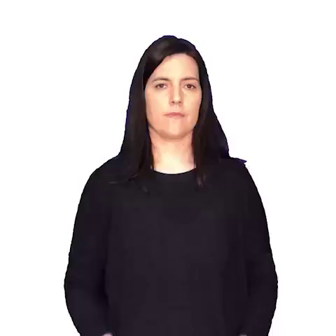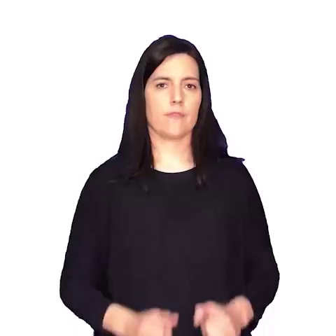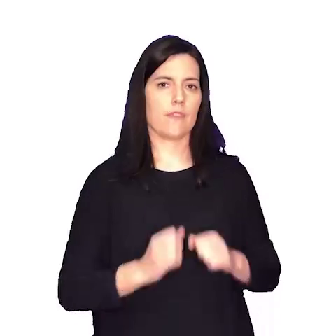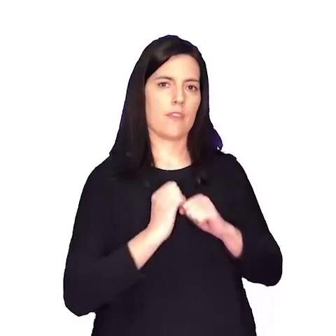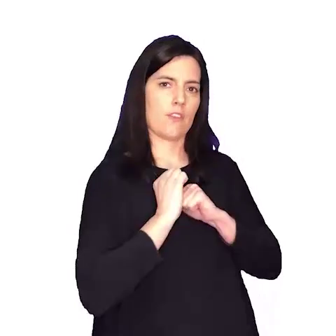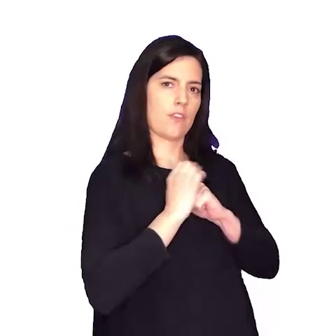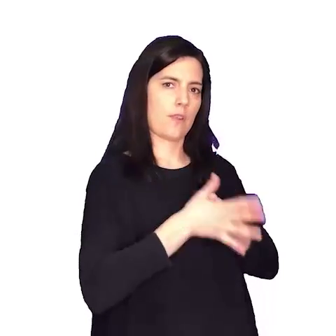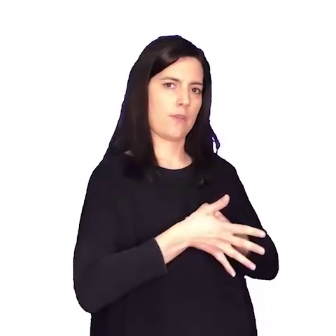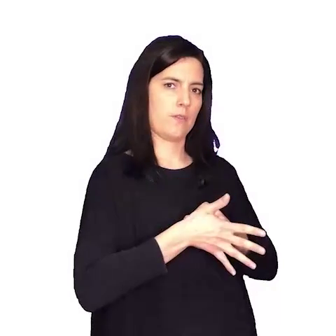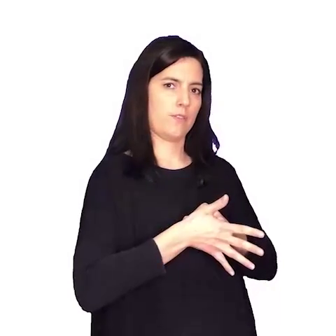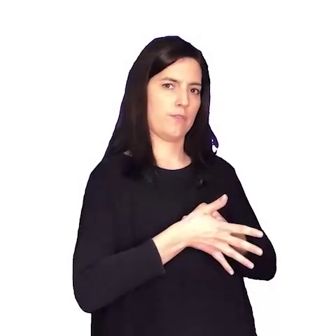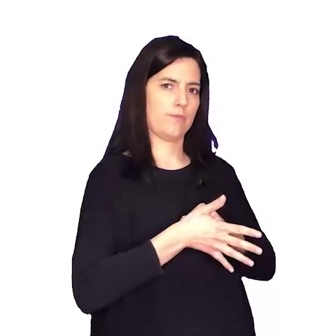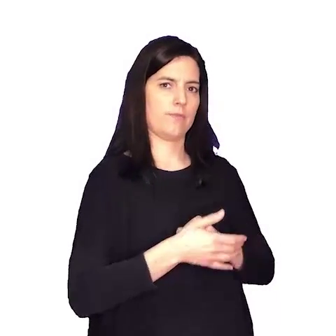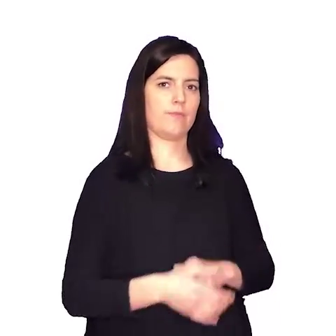coronavirus